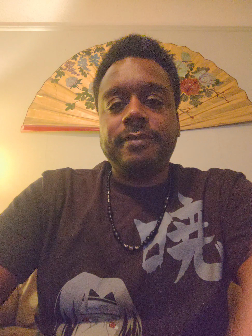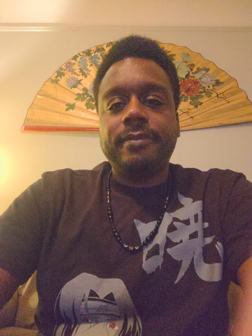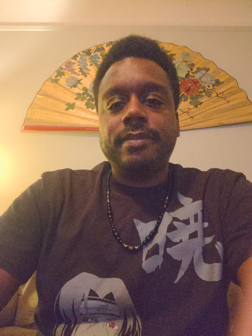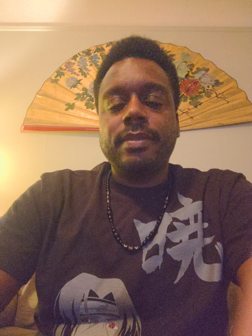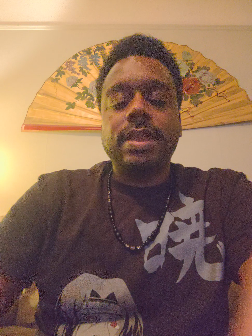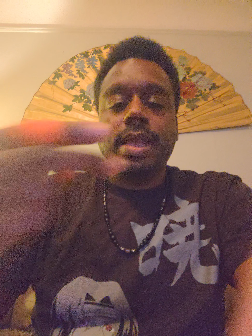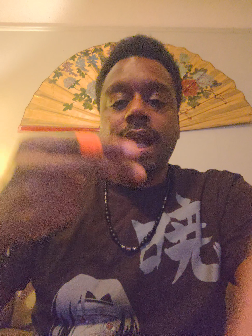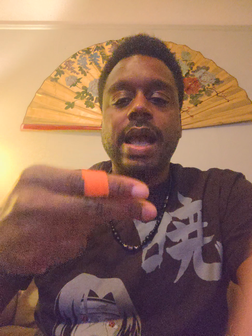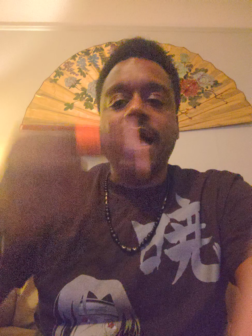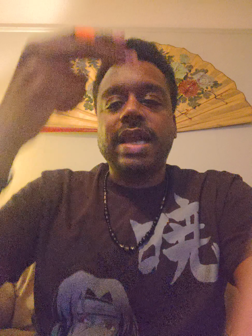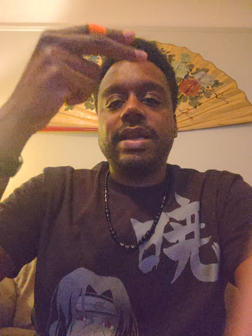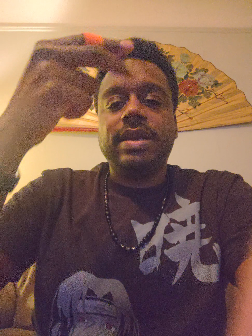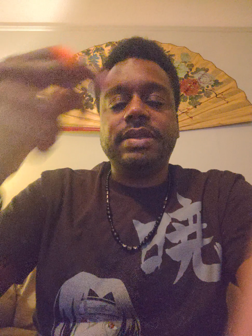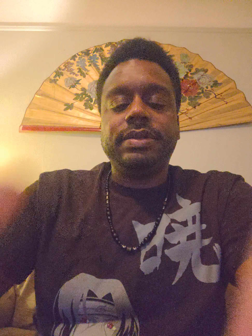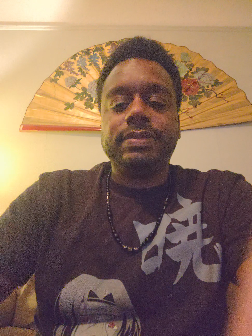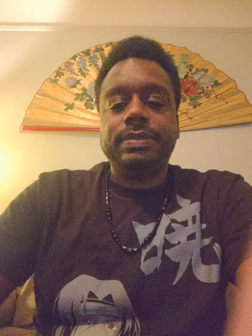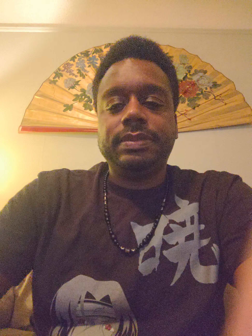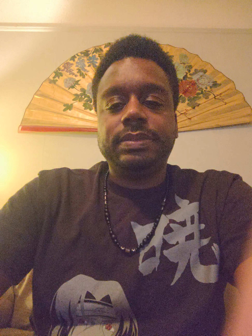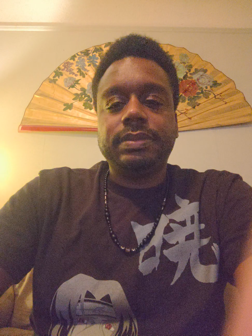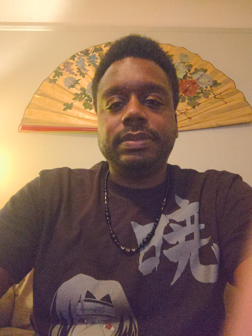high